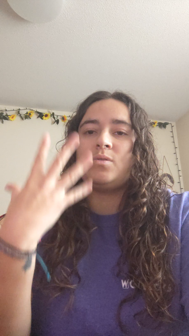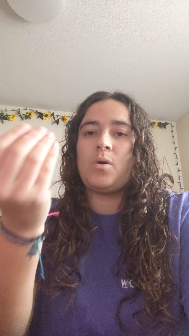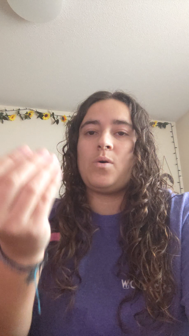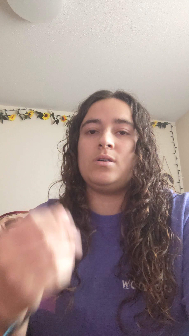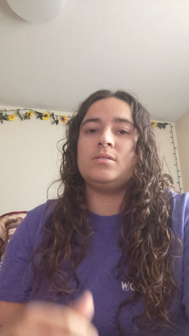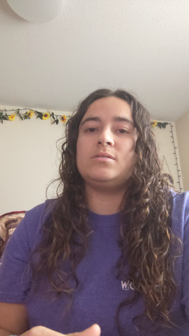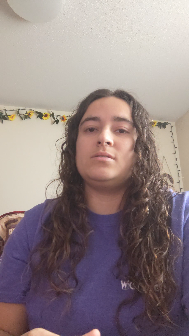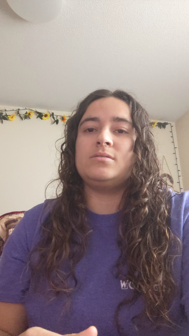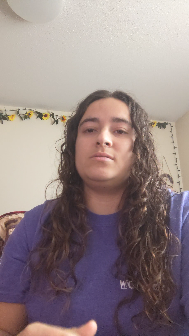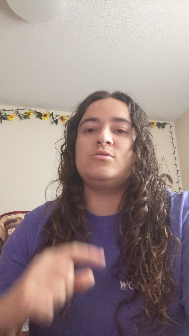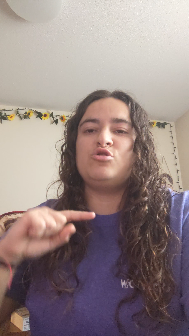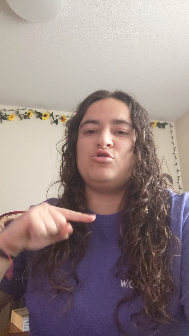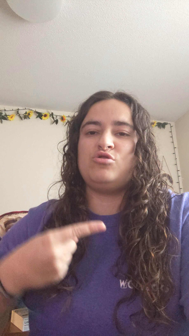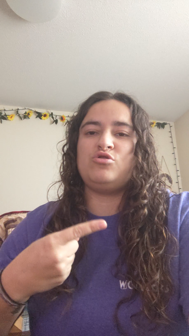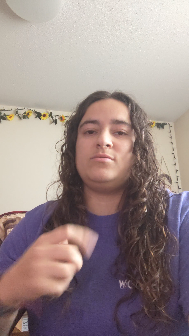hurt